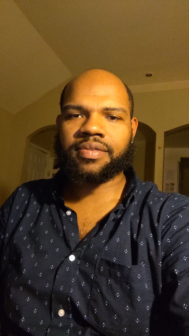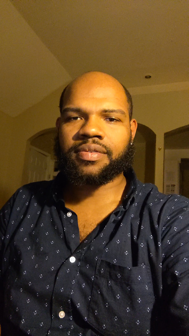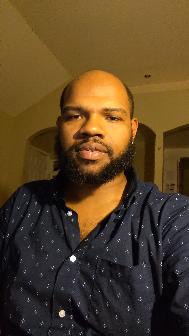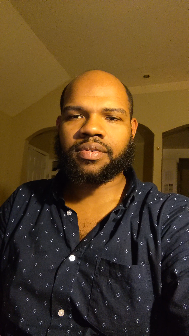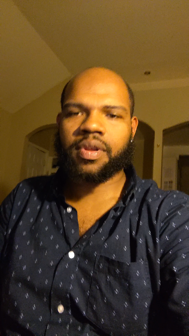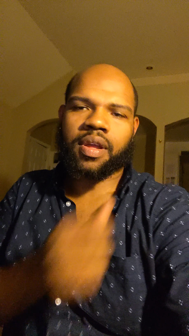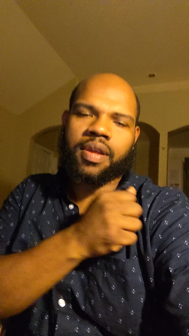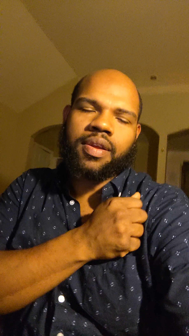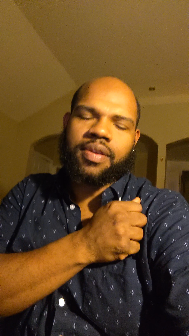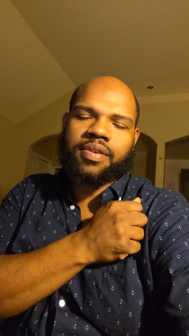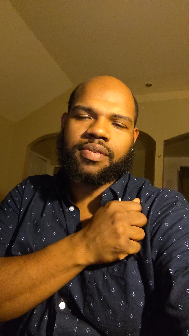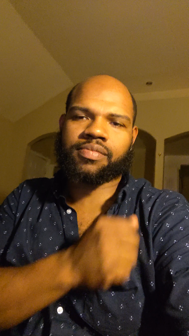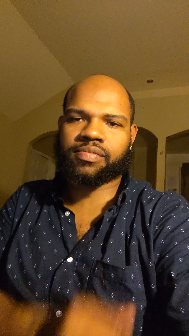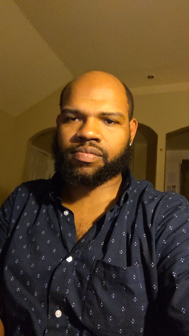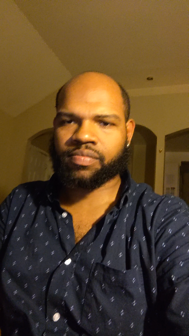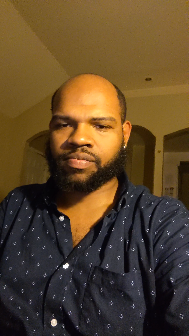hug